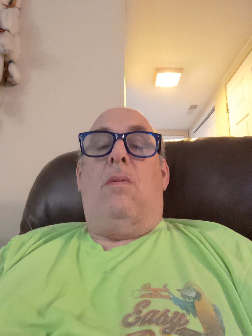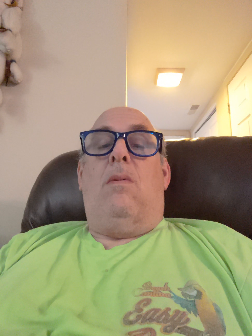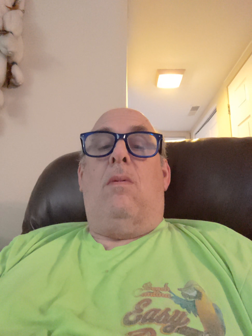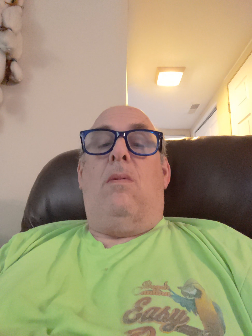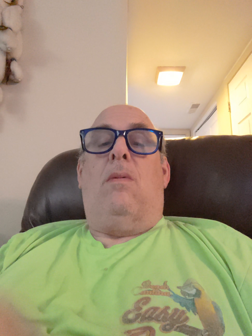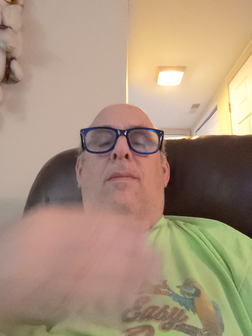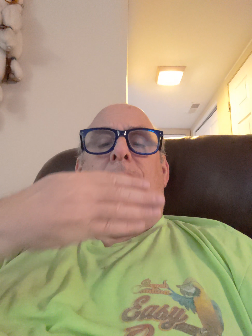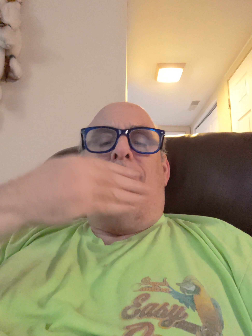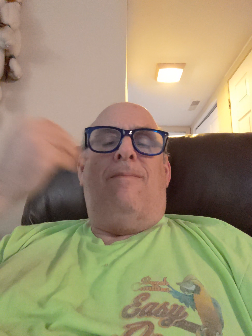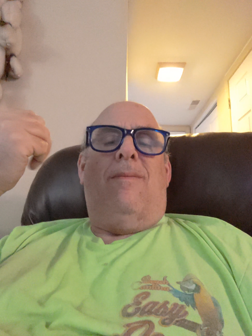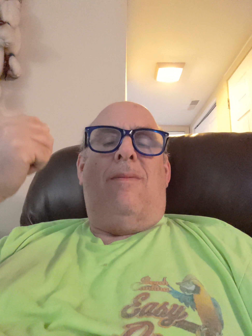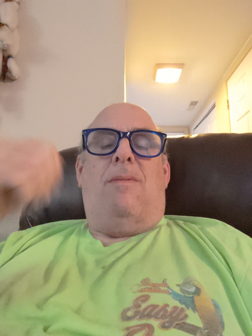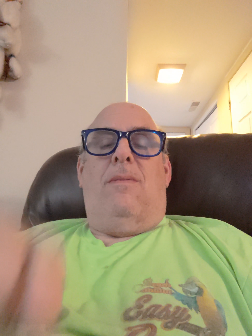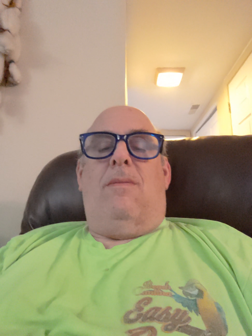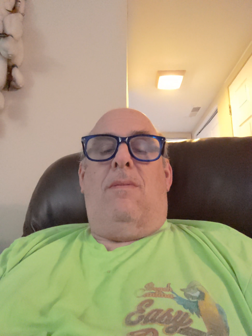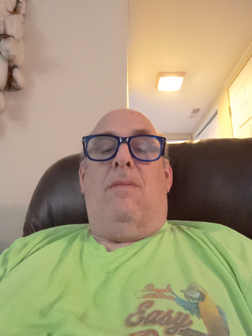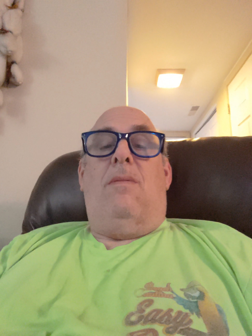better